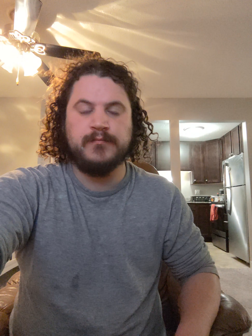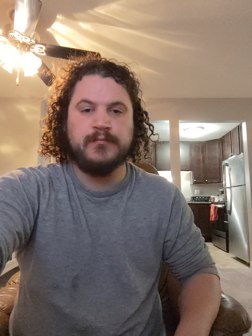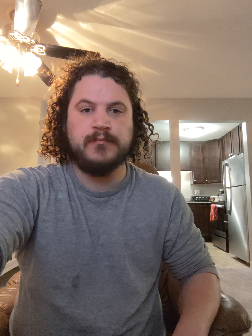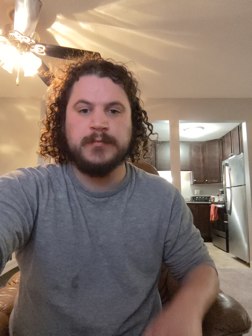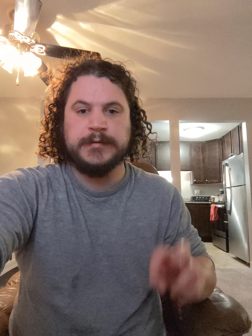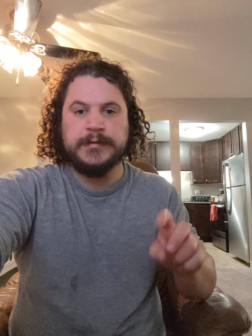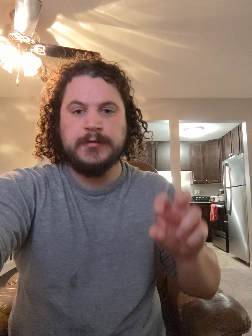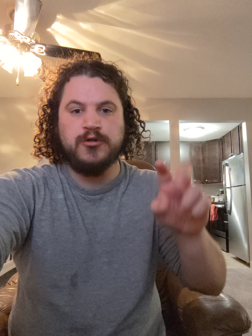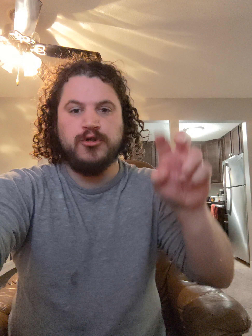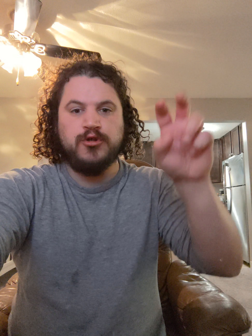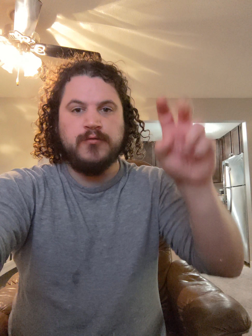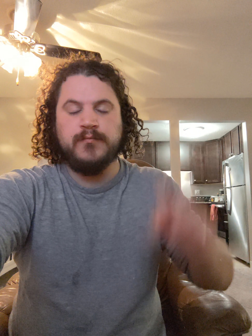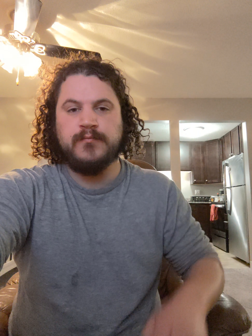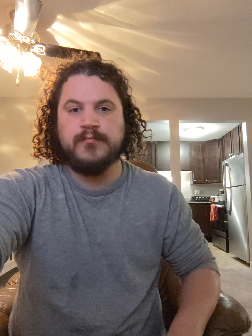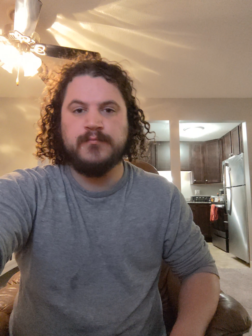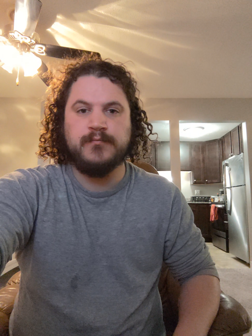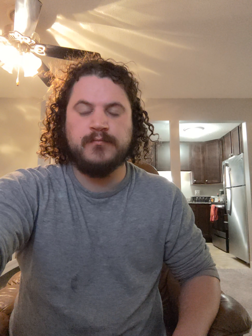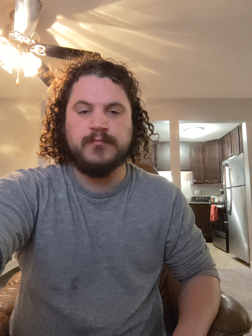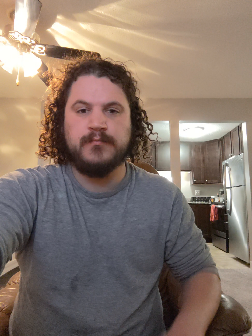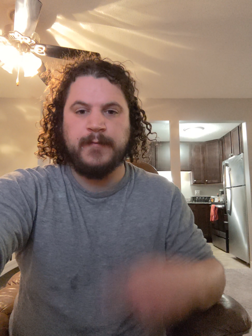stairs